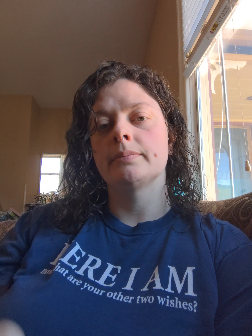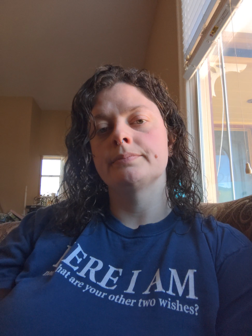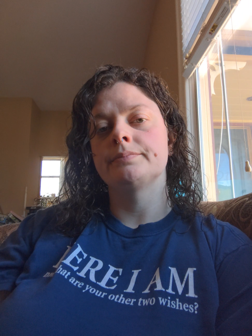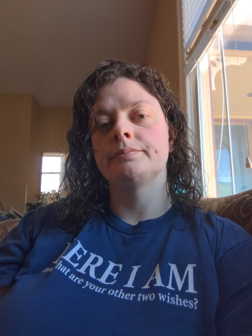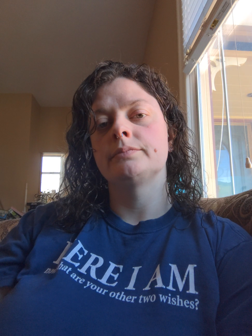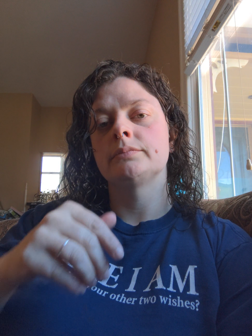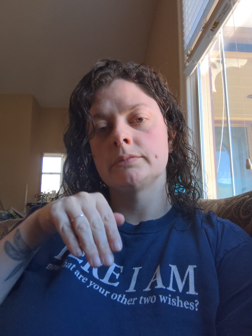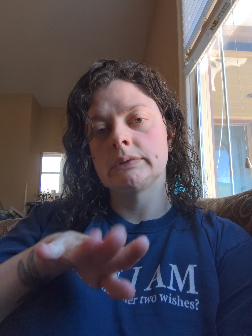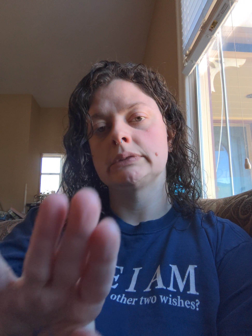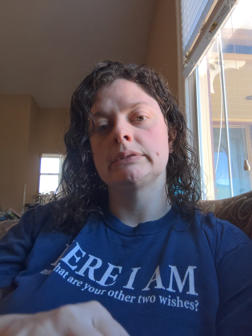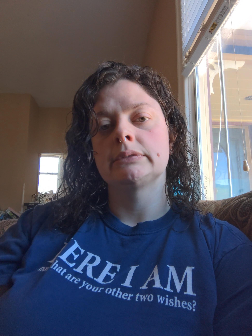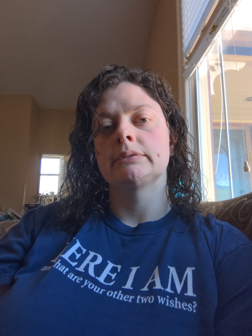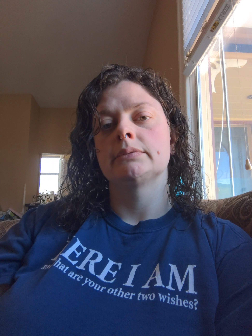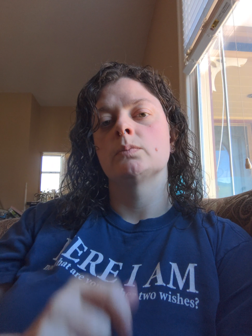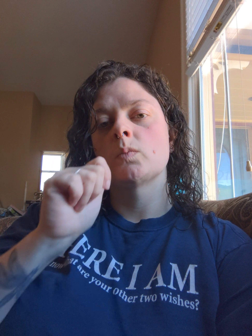into